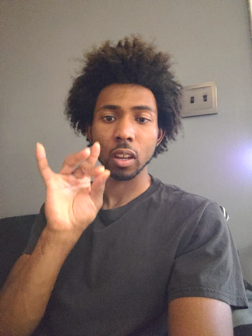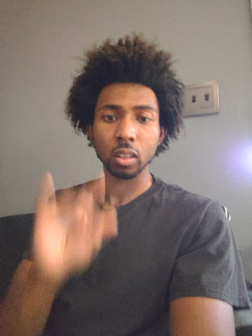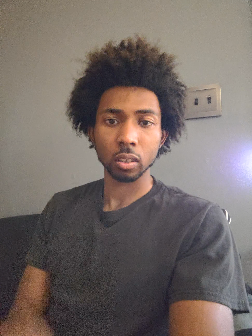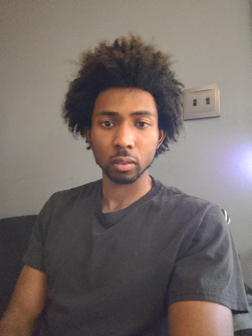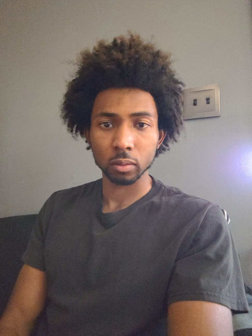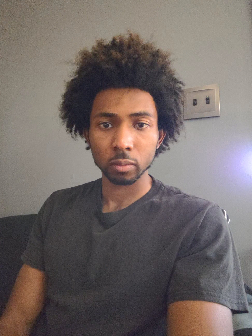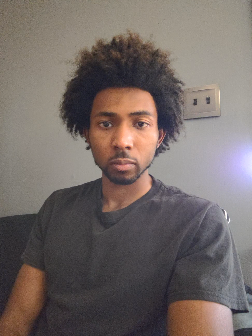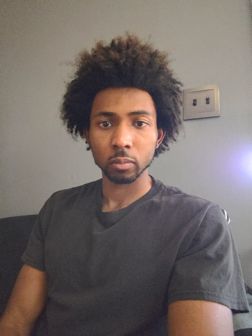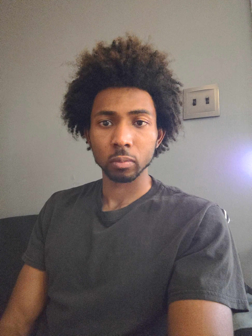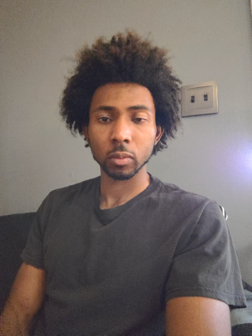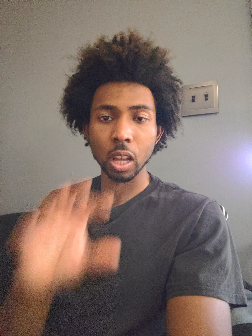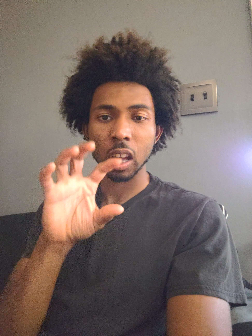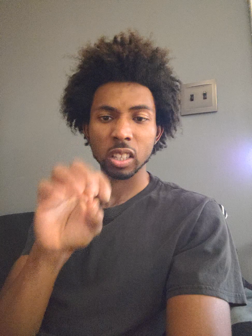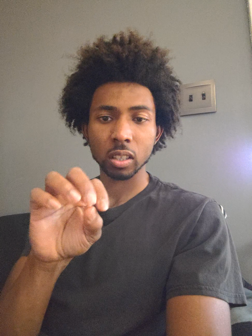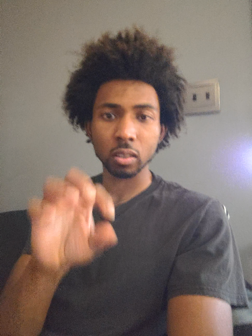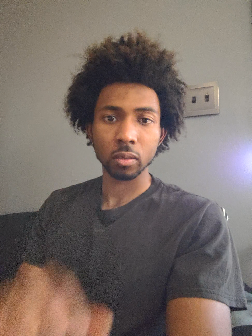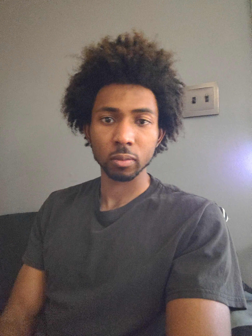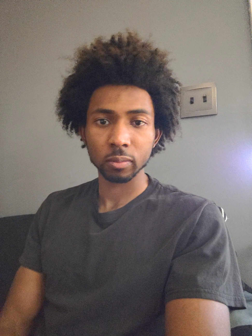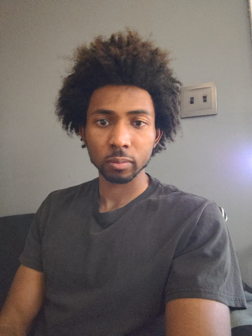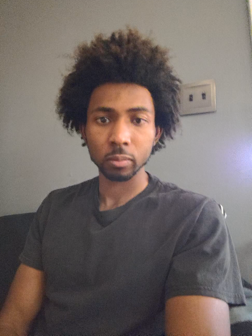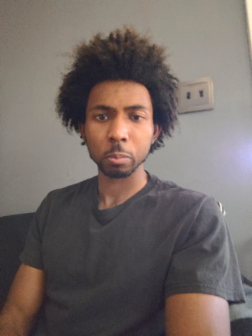bite